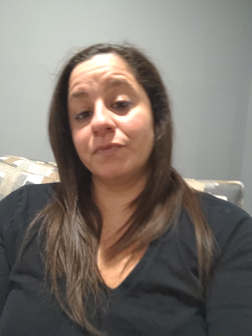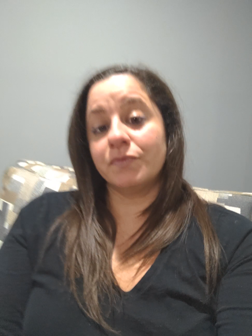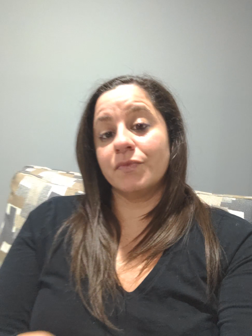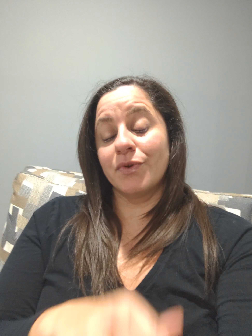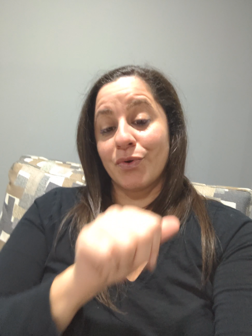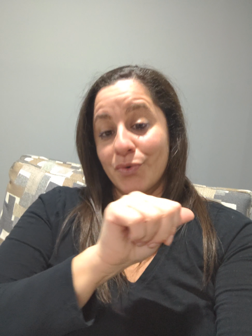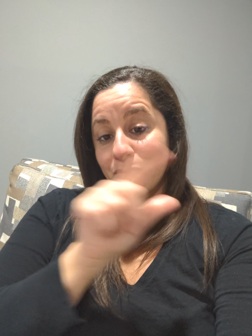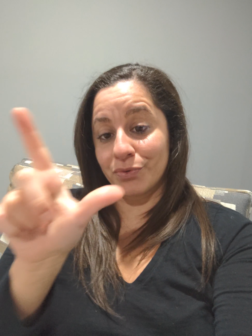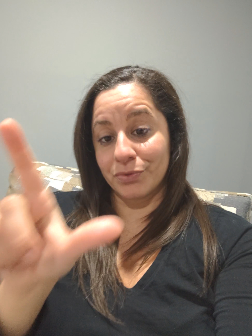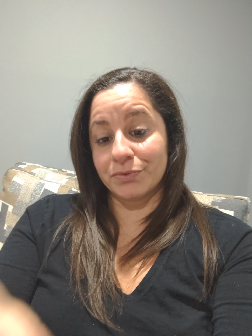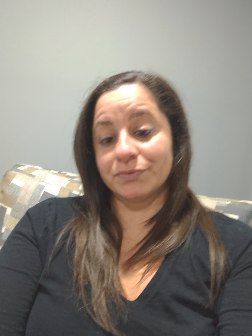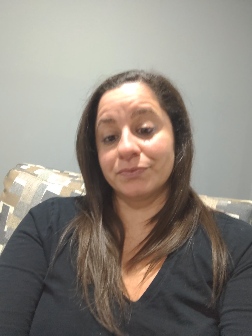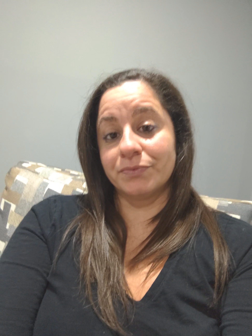all